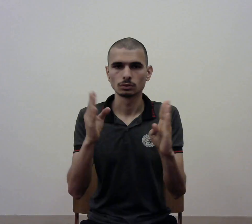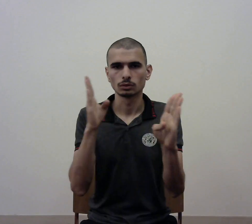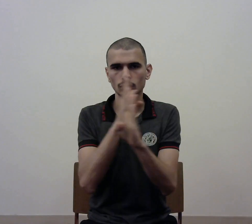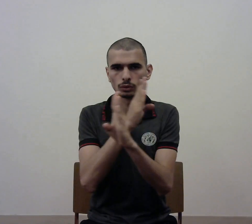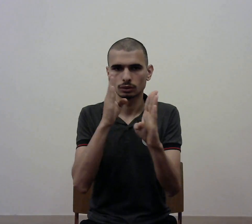hava